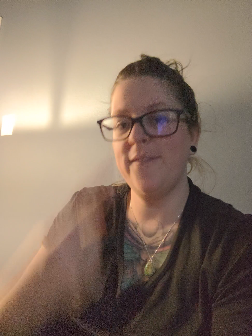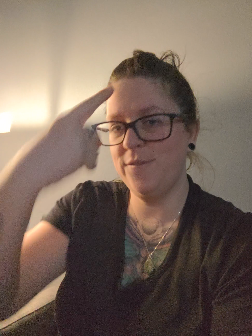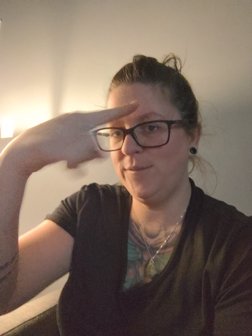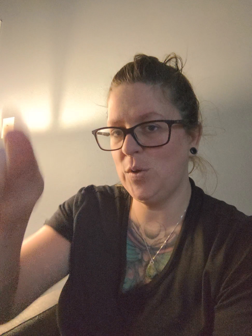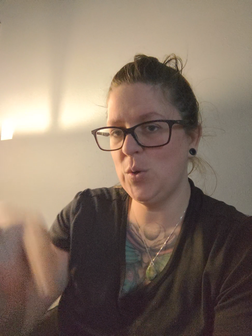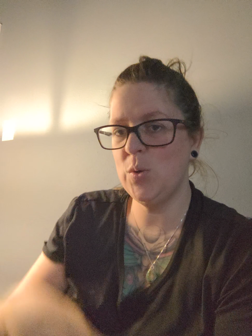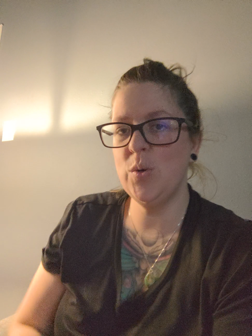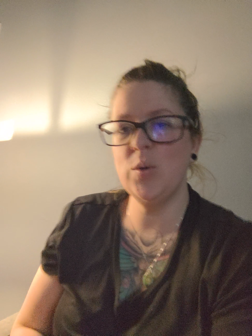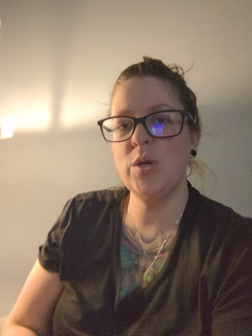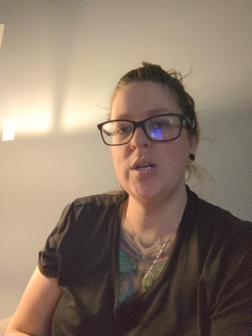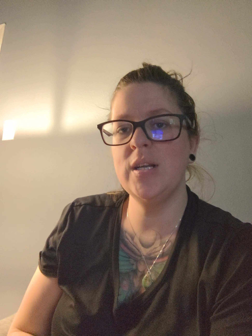for